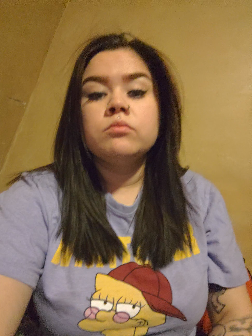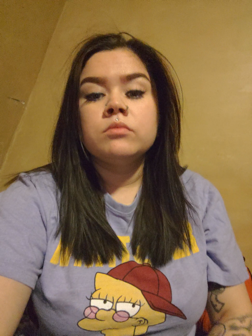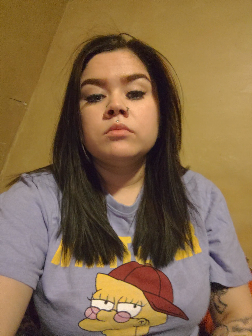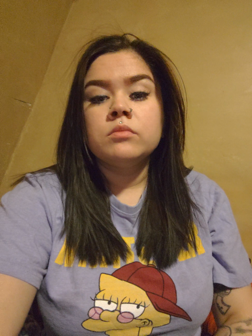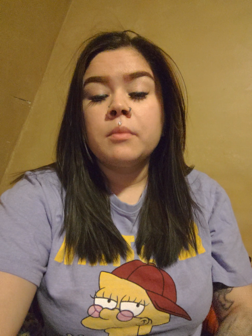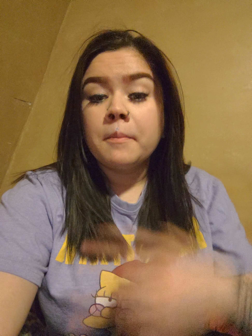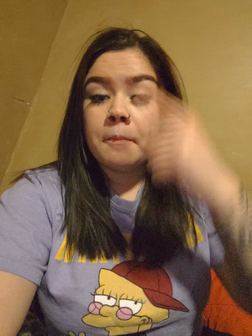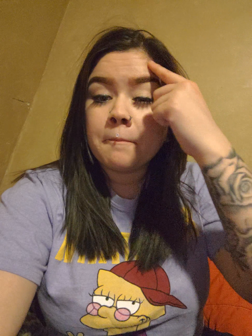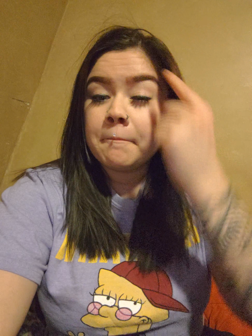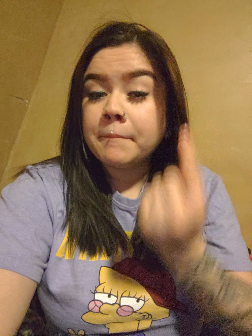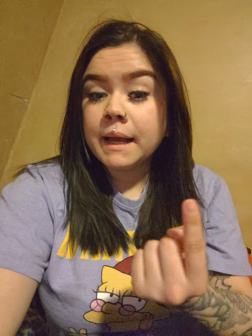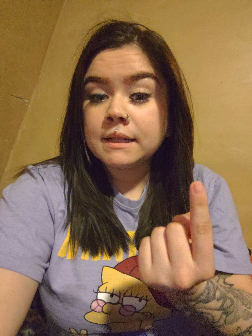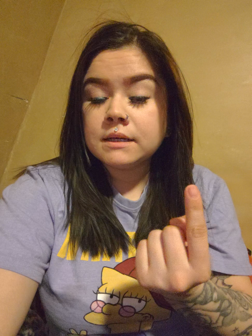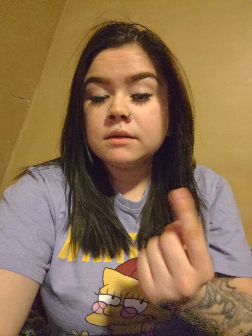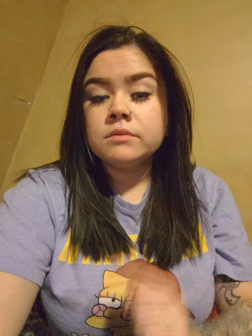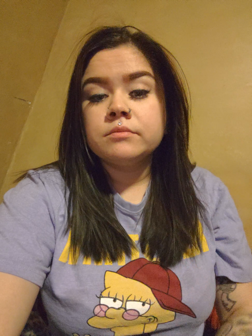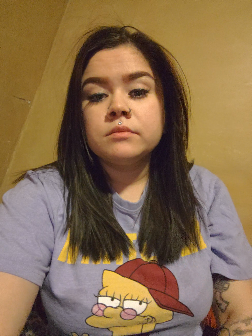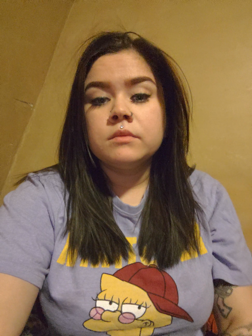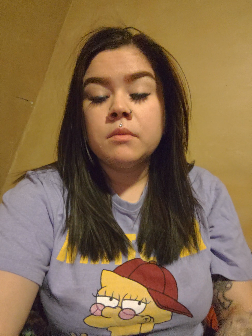penny